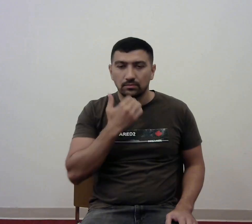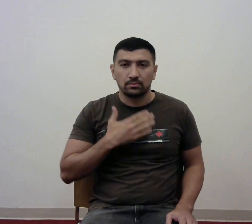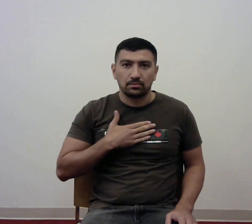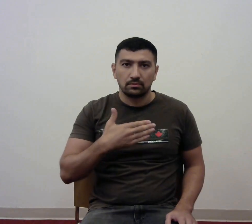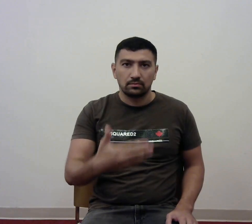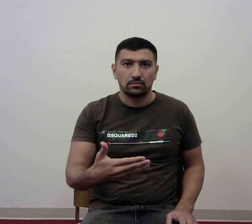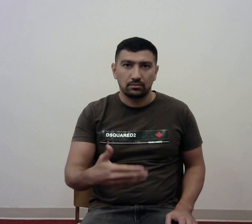edir